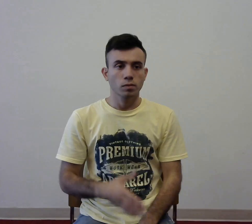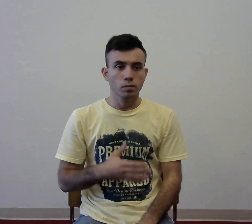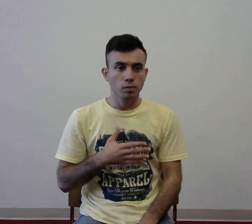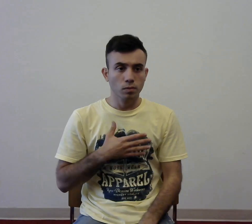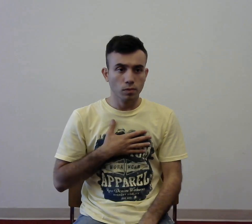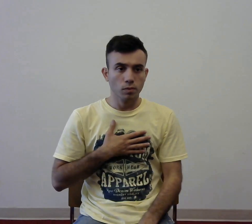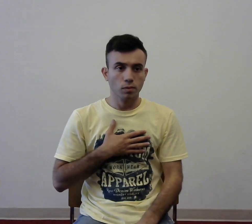mən